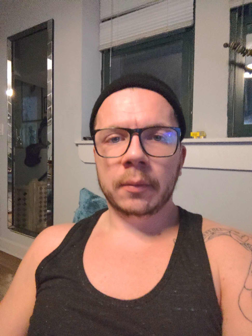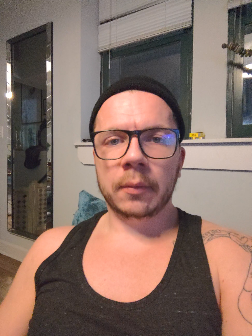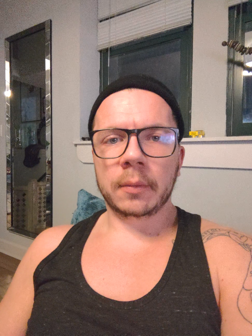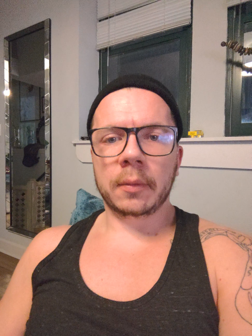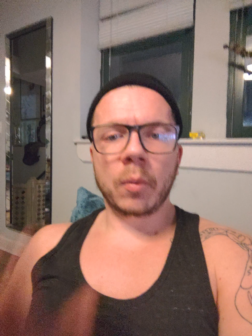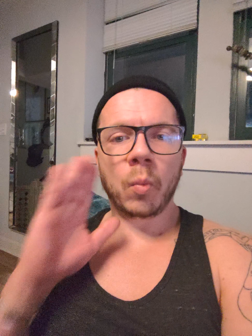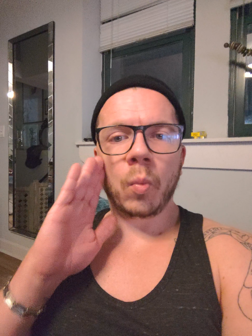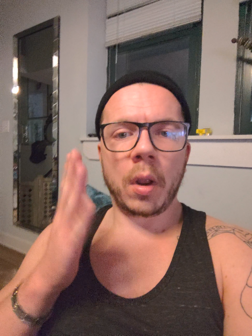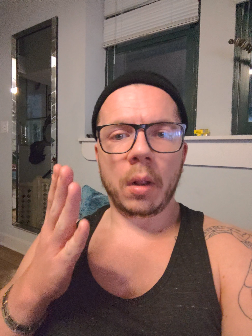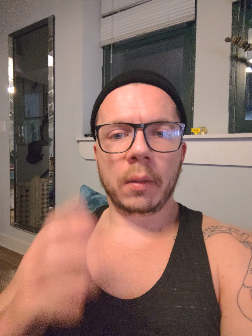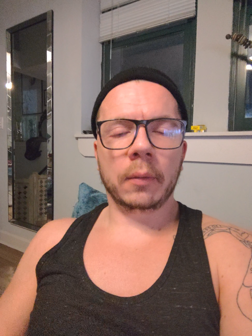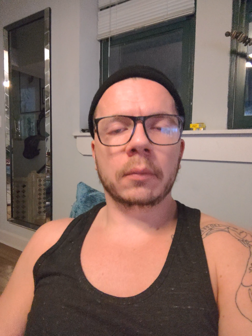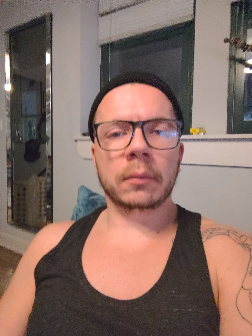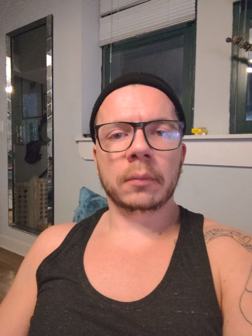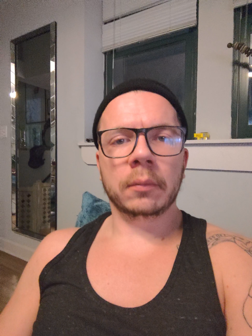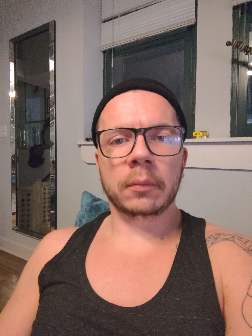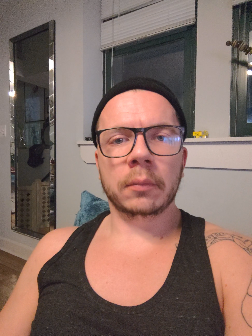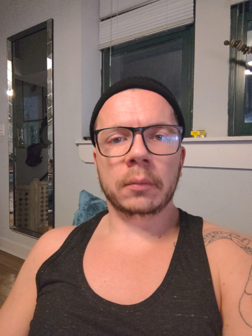will